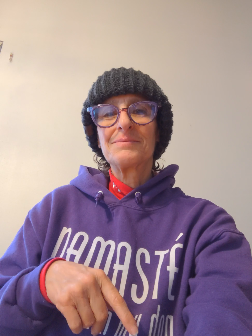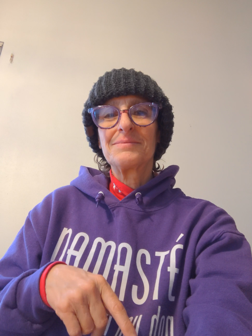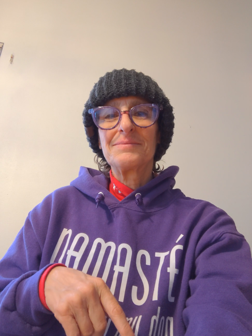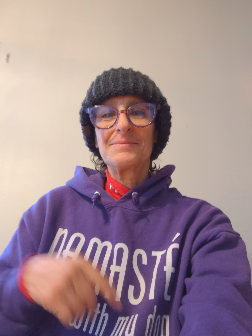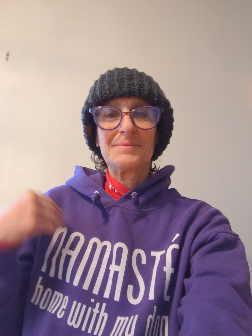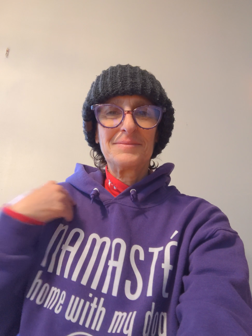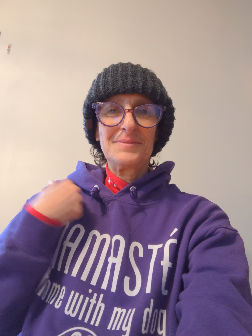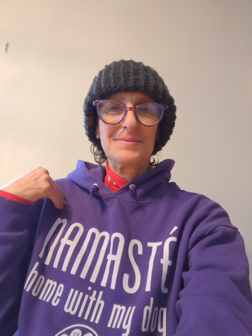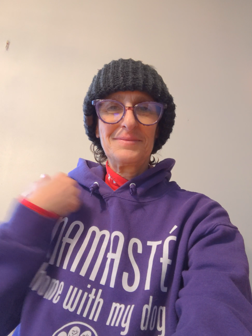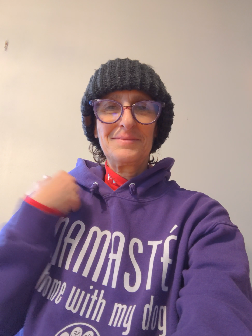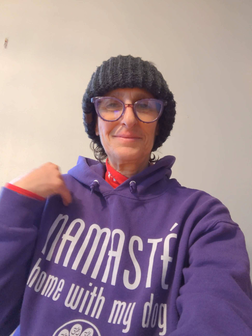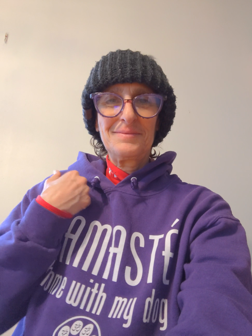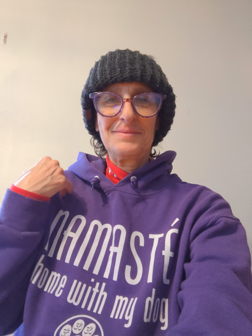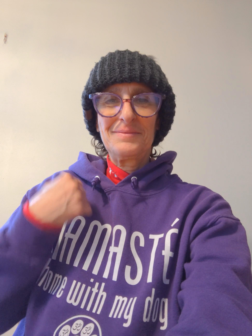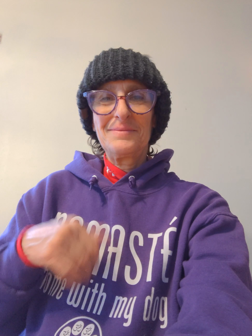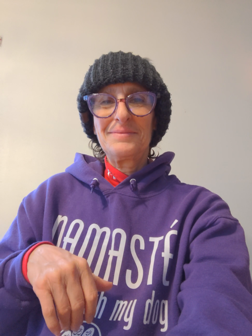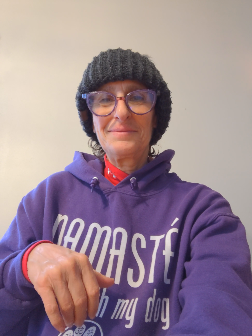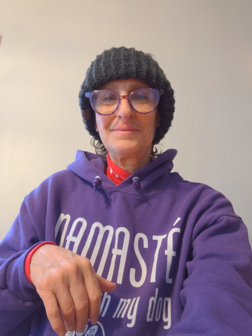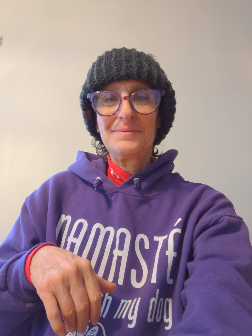animal